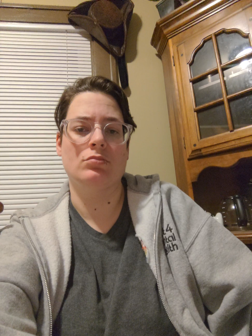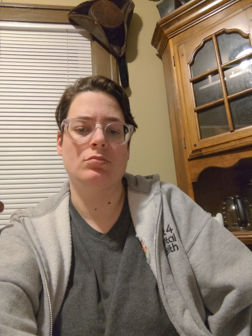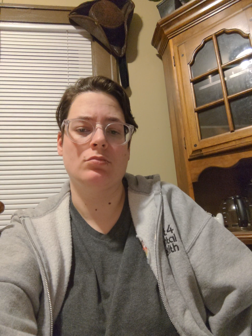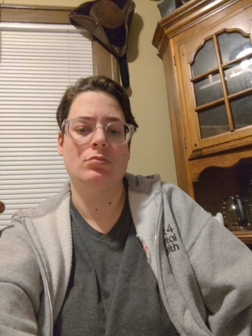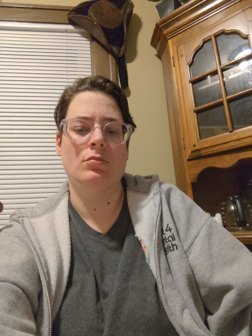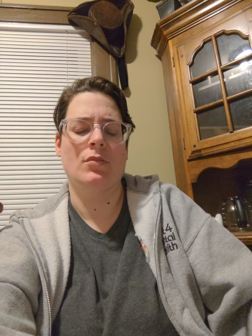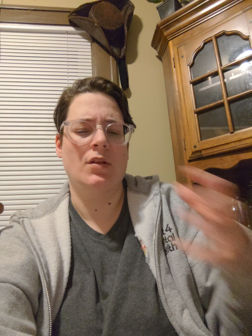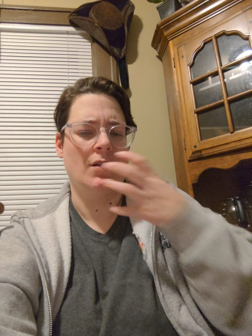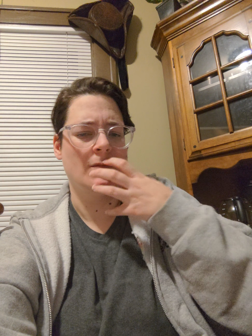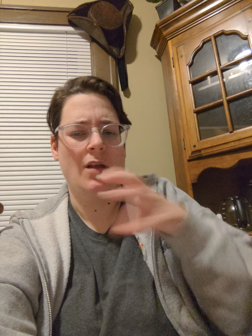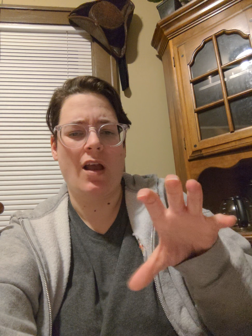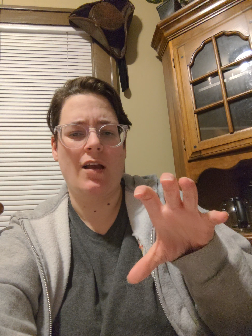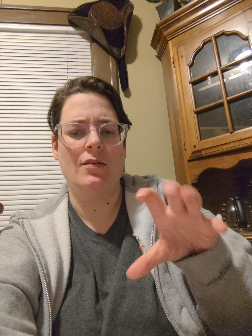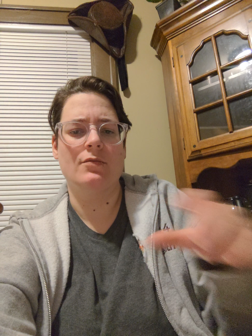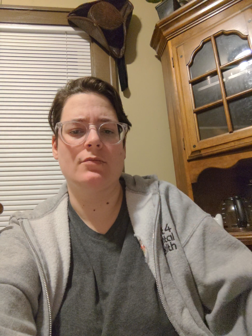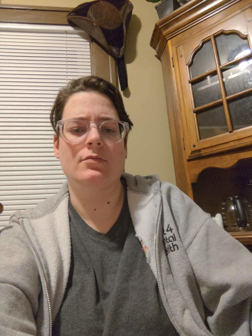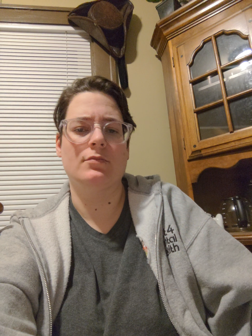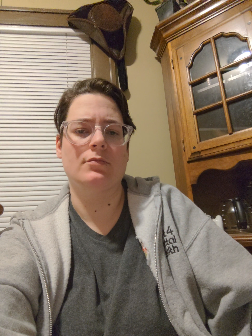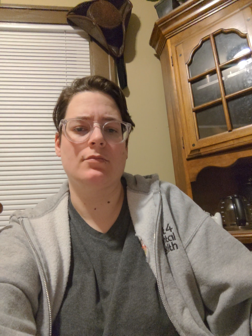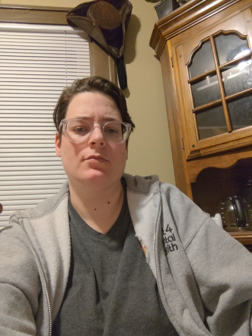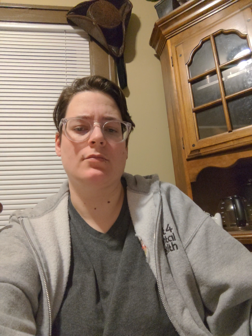hot